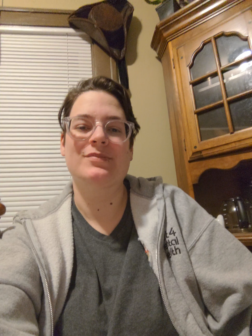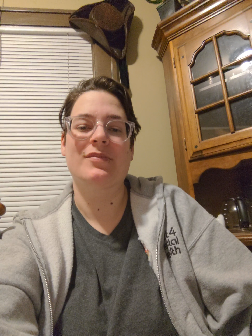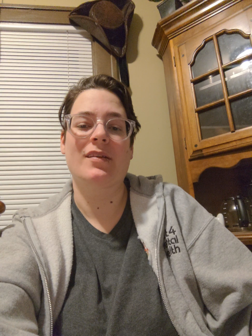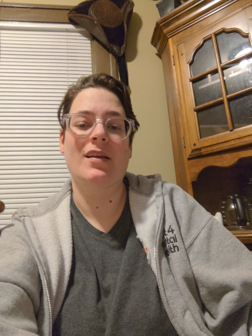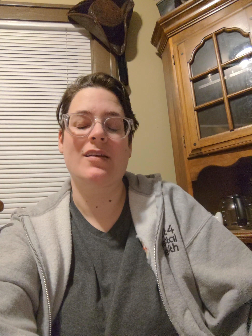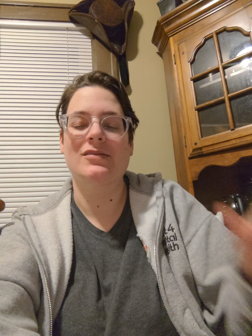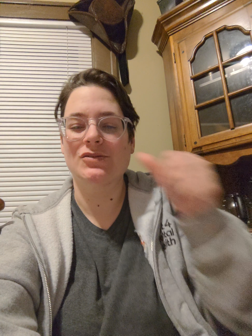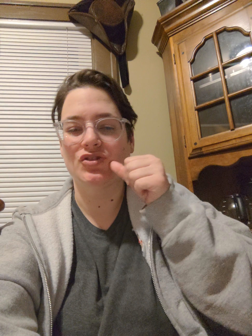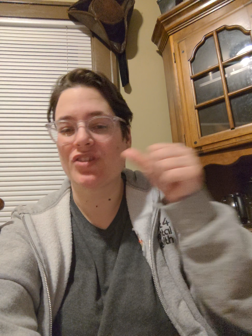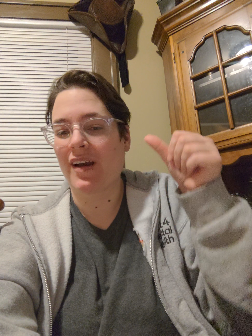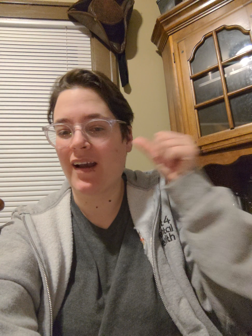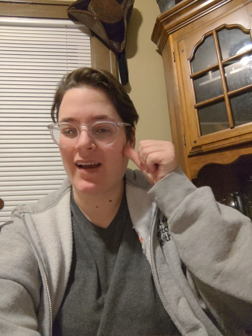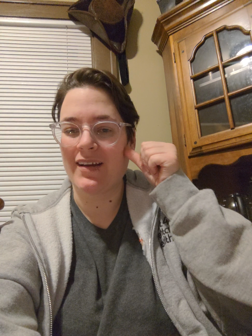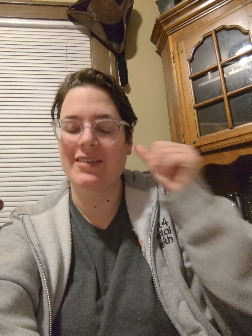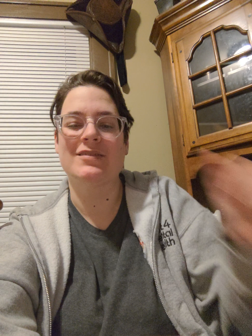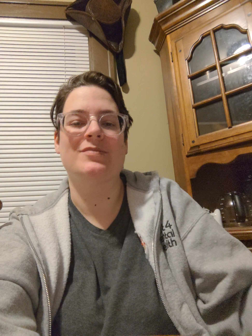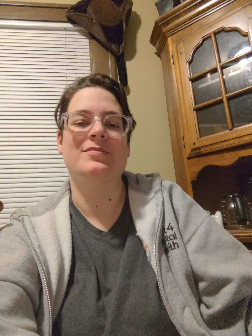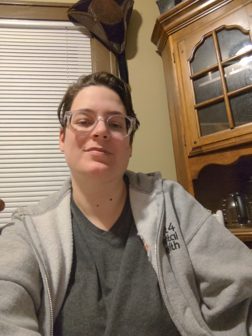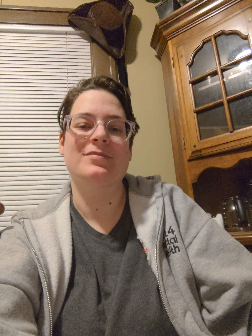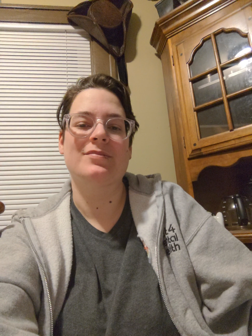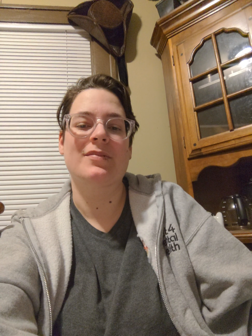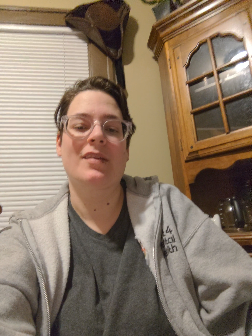yesterday